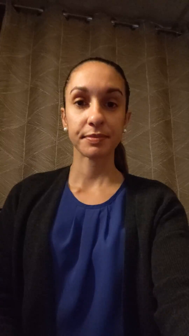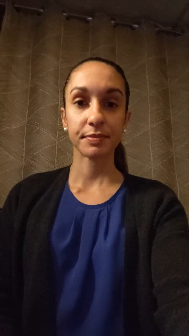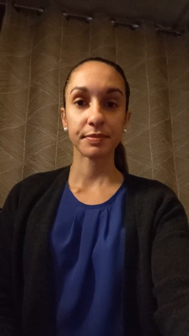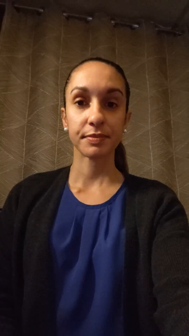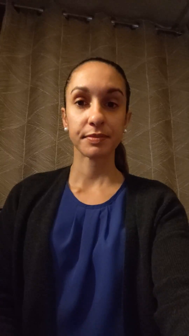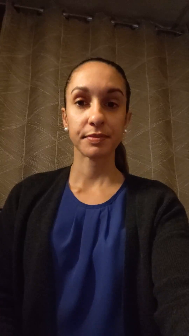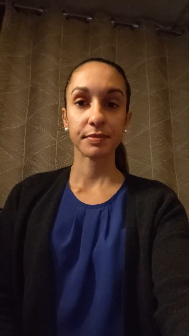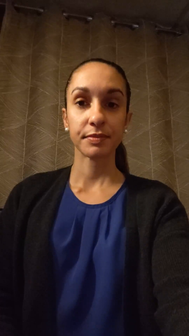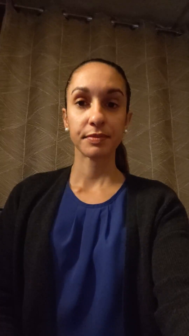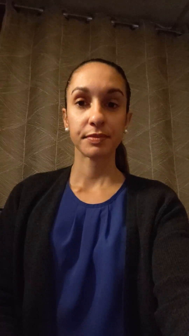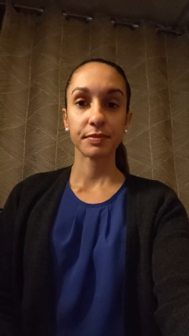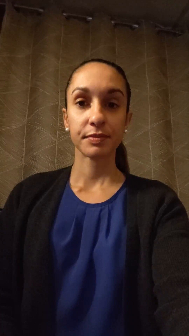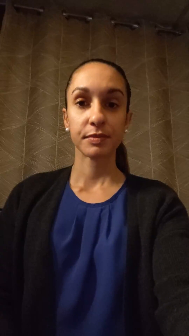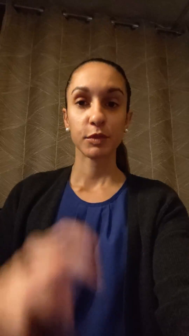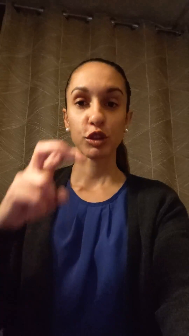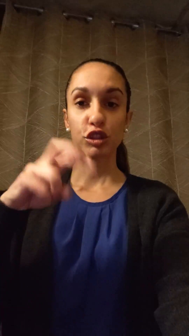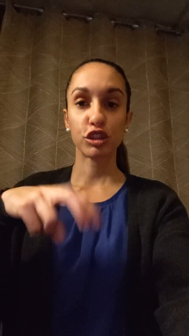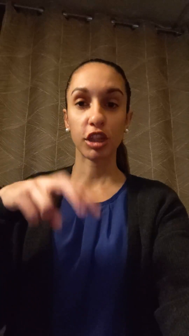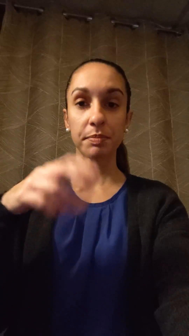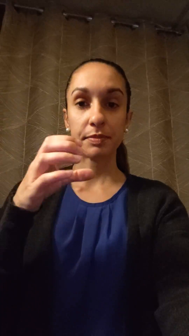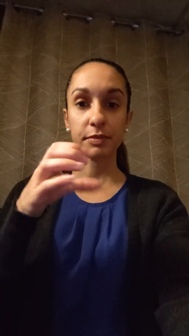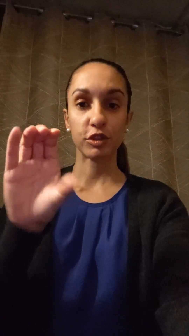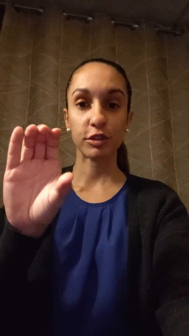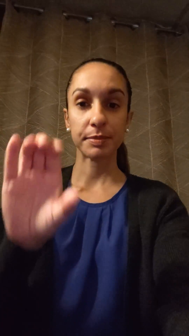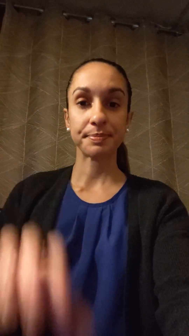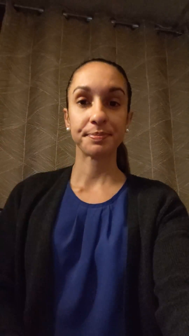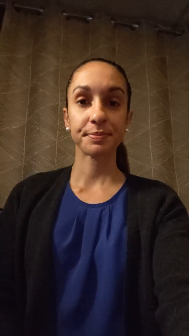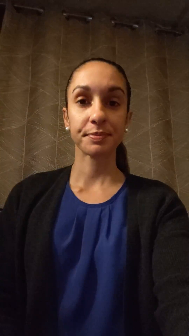potato chip